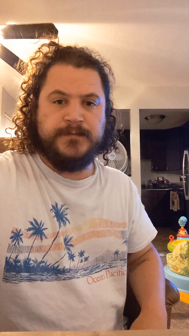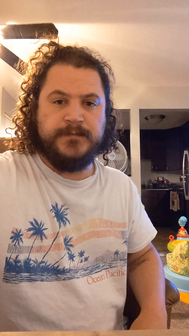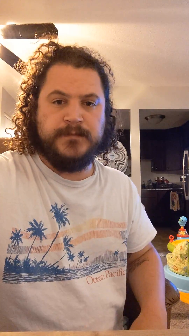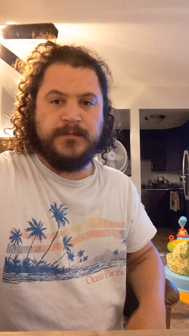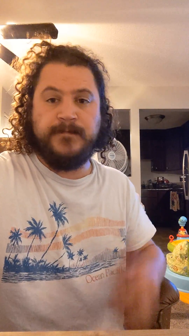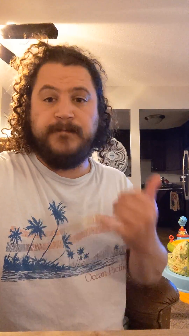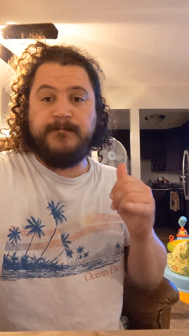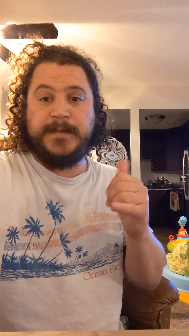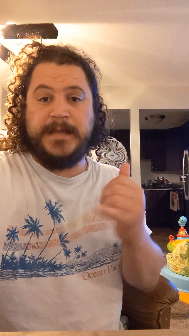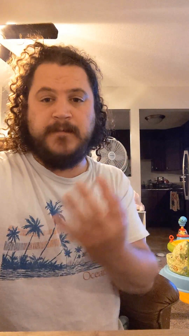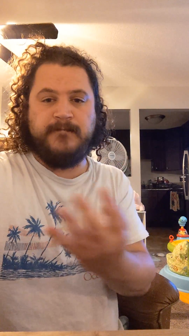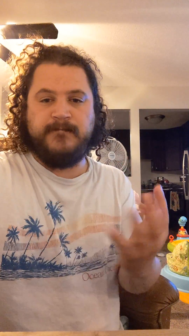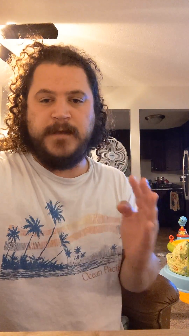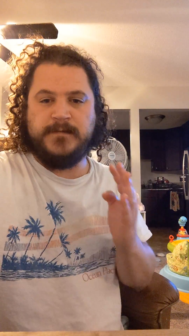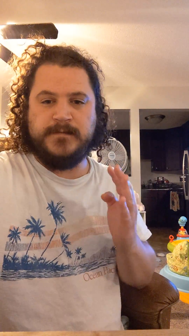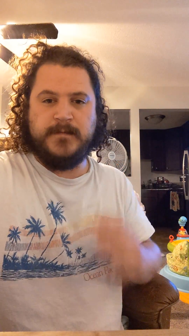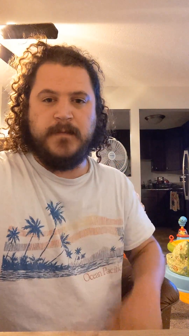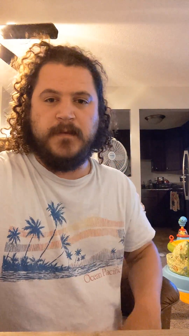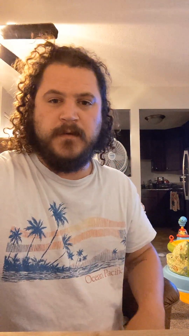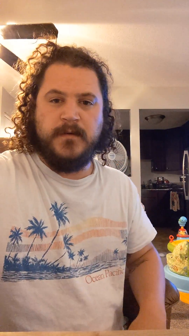playpen